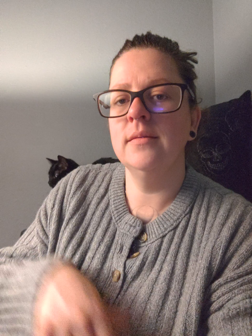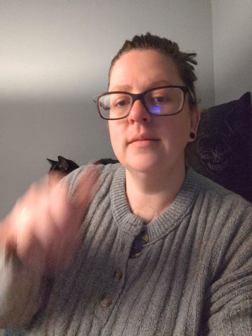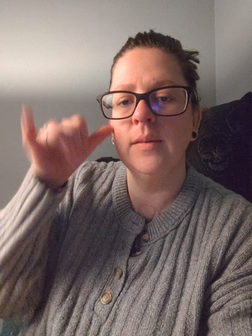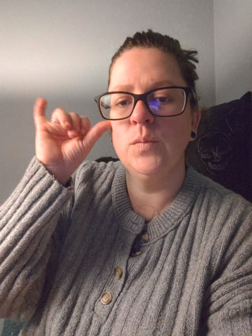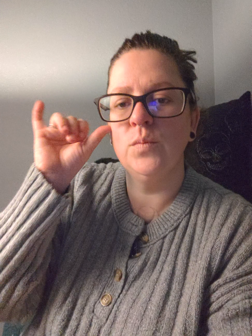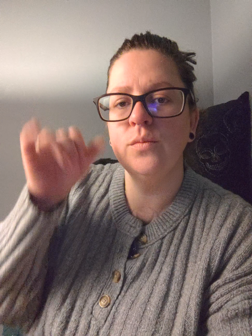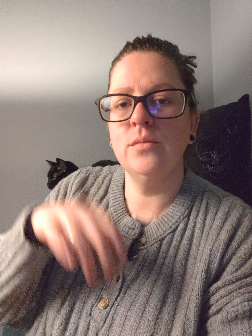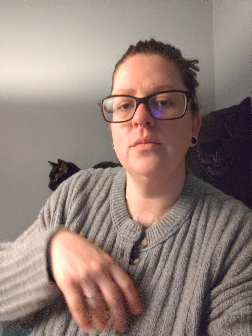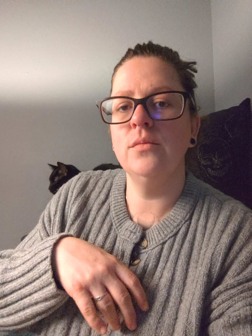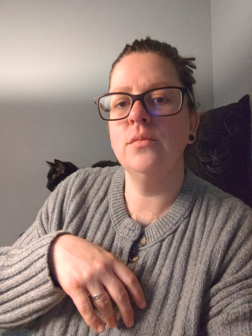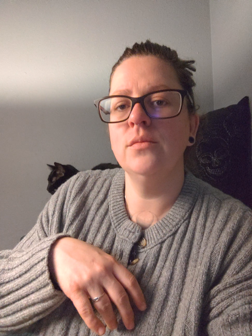cow